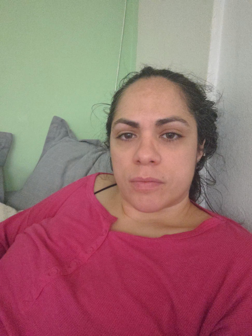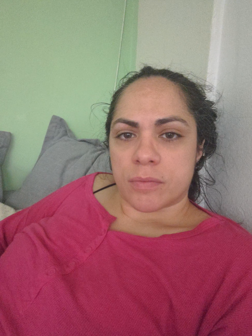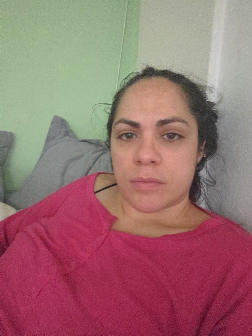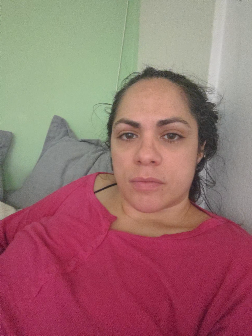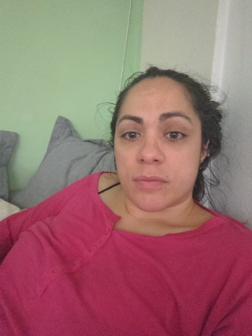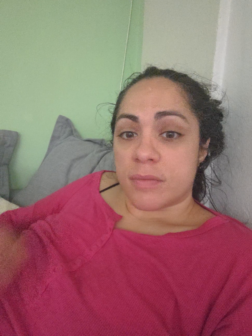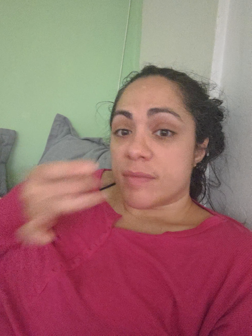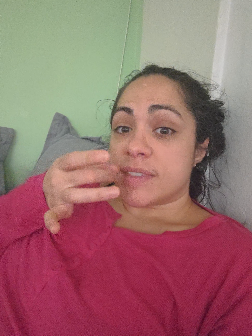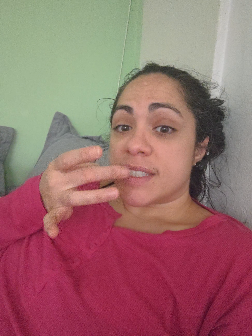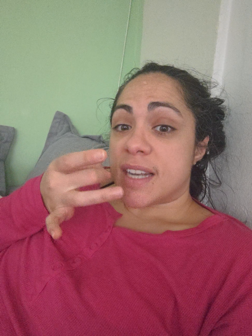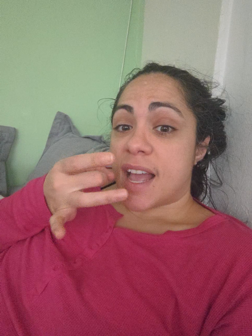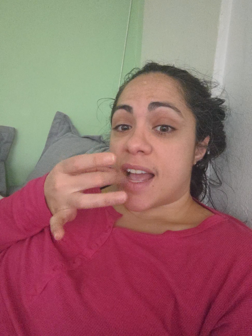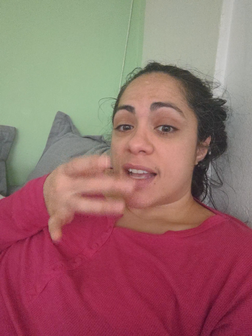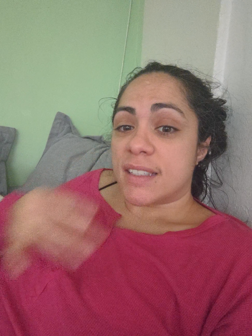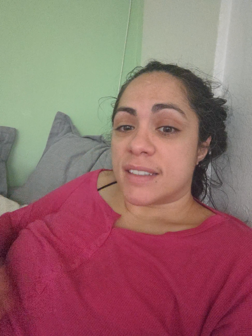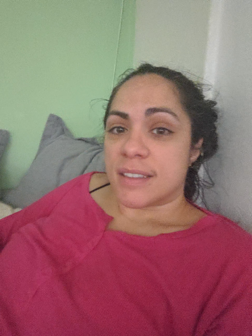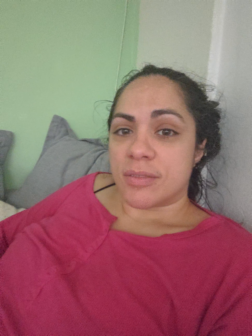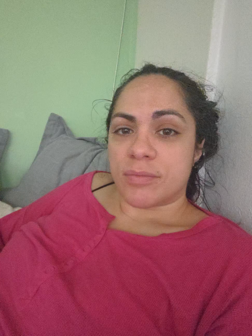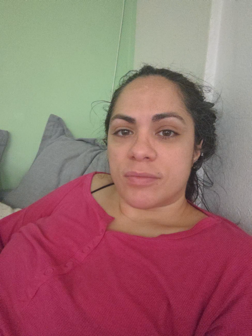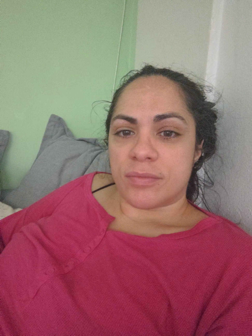snack